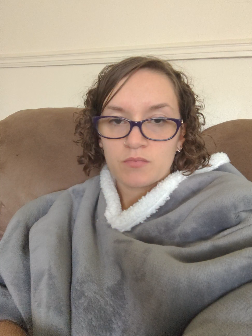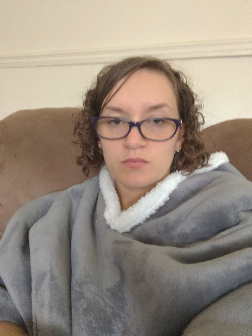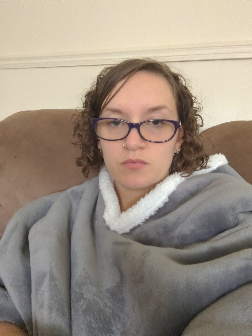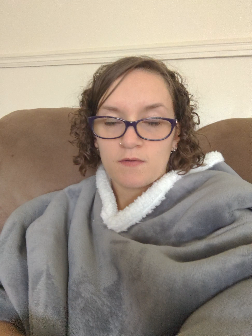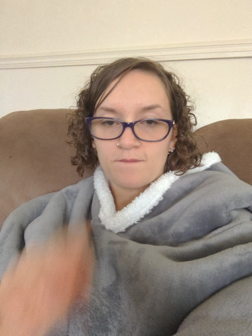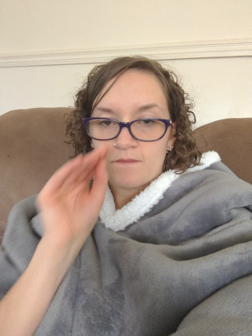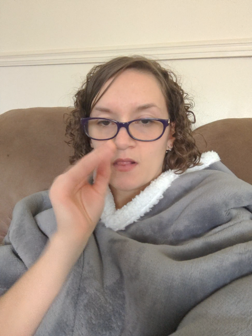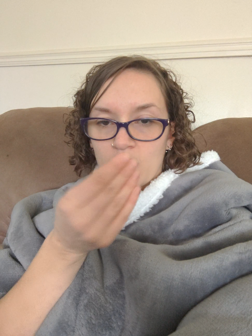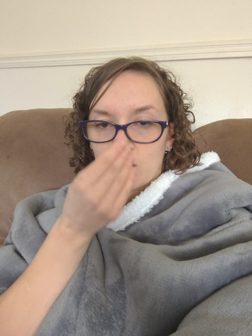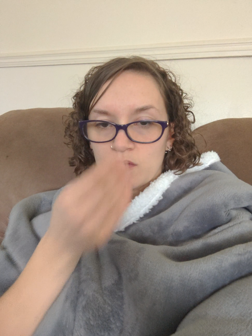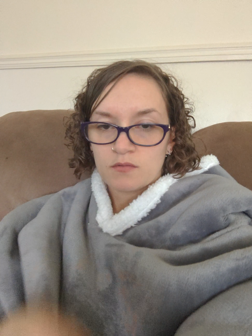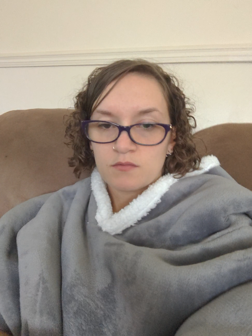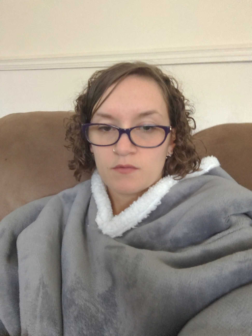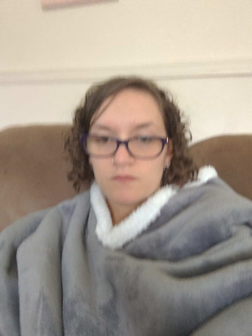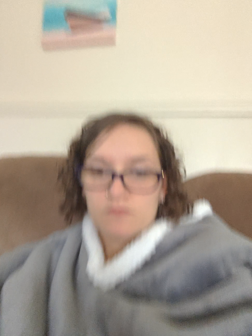flower